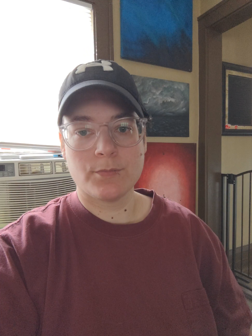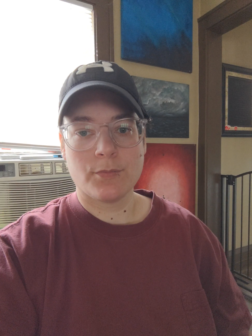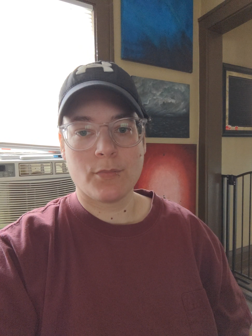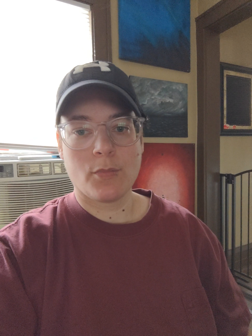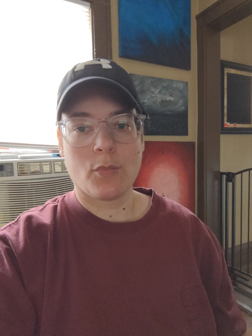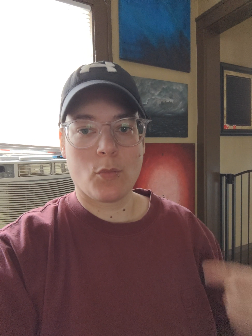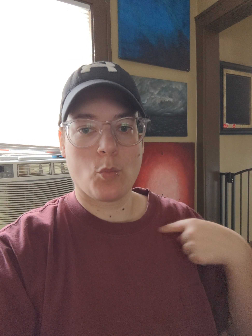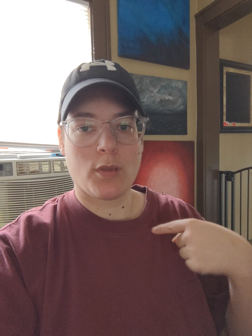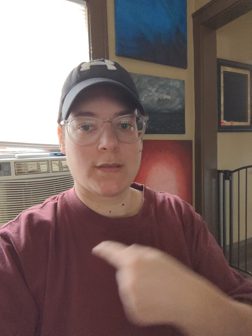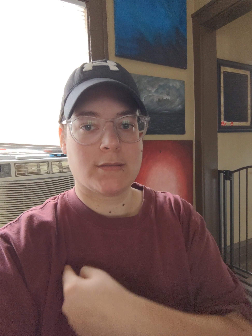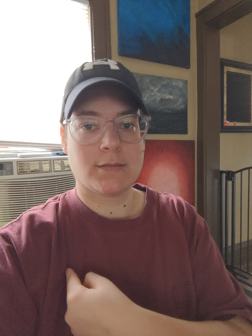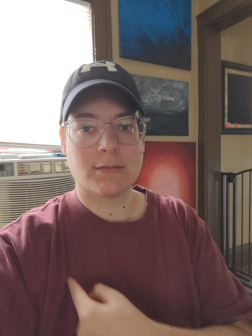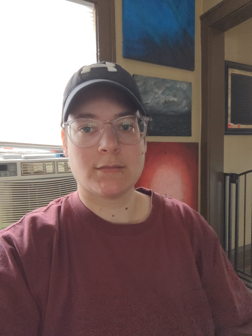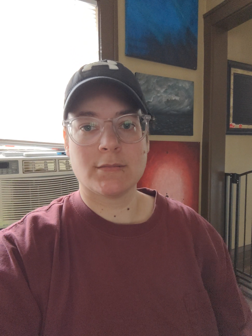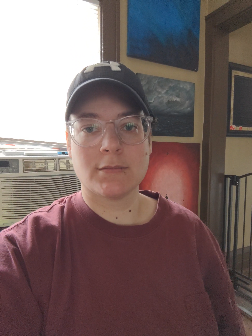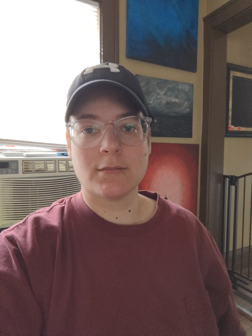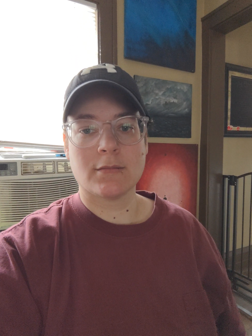we